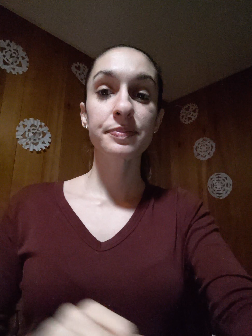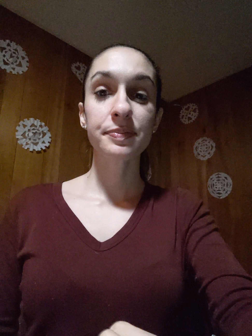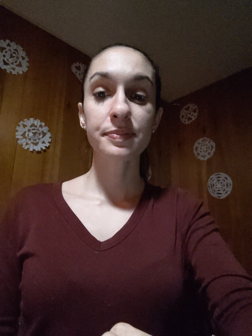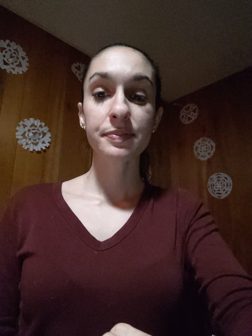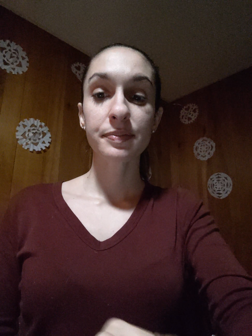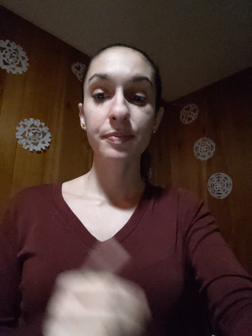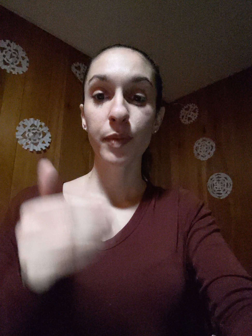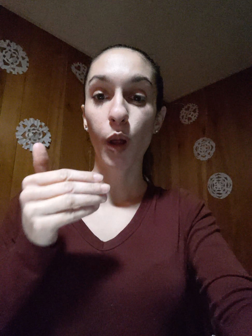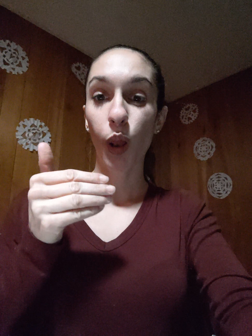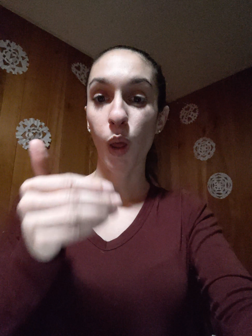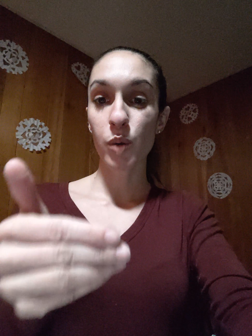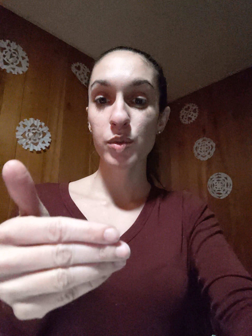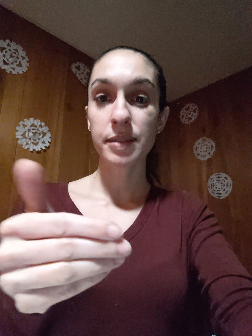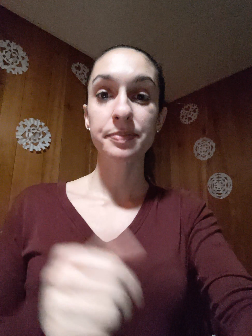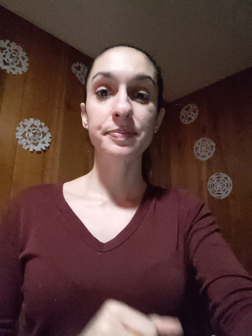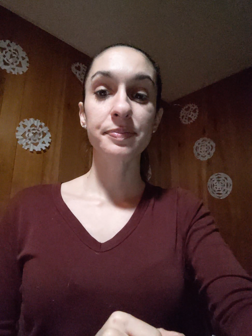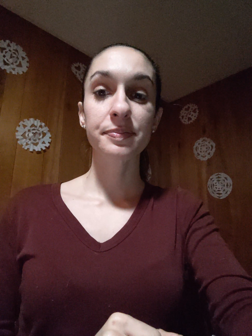close